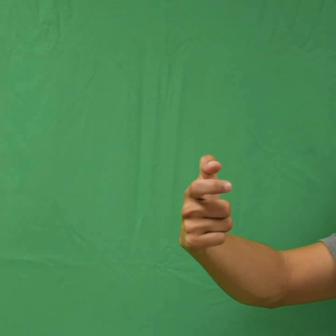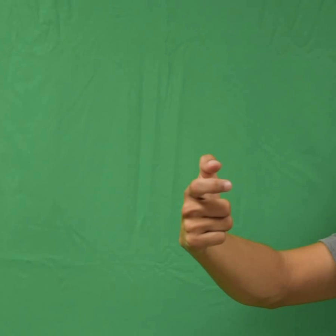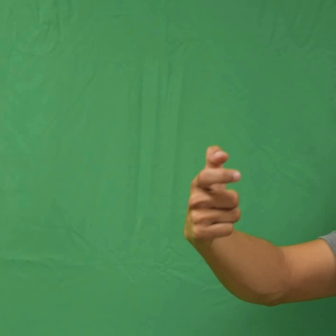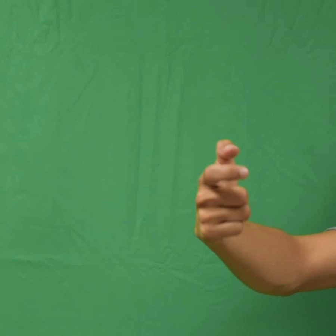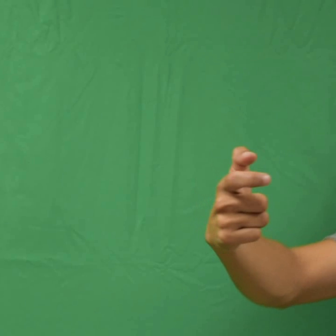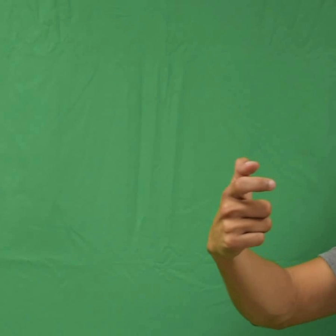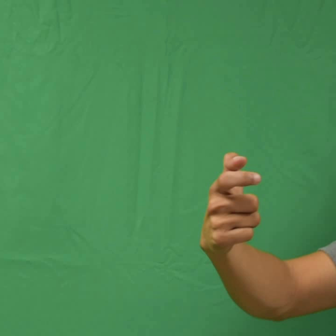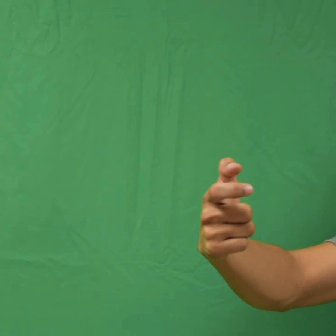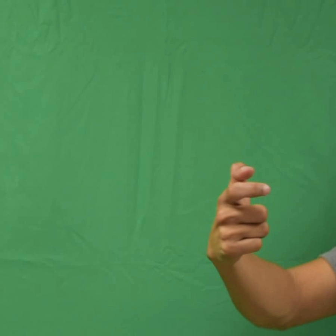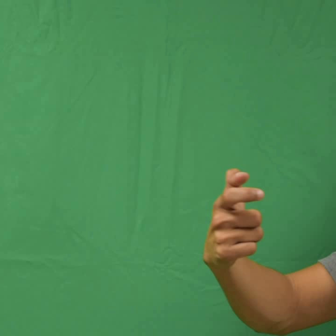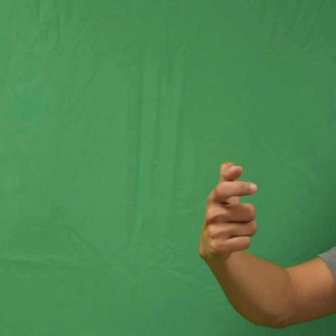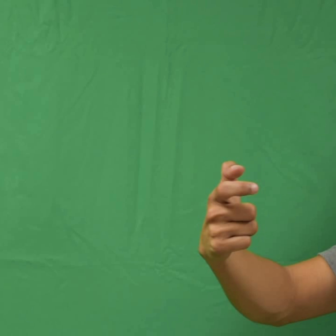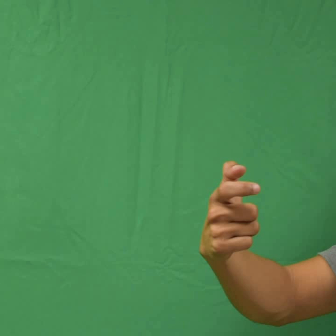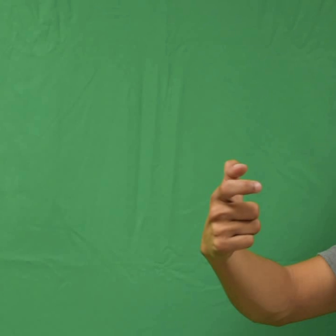X